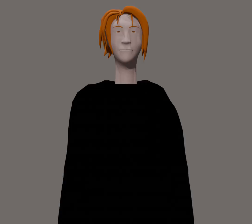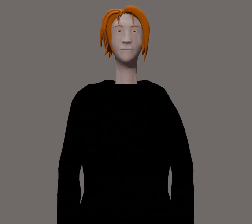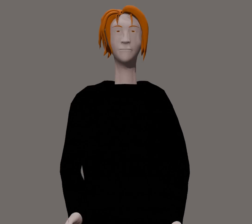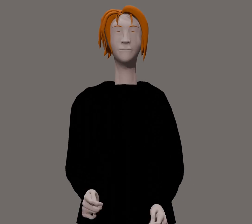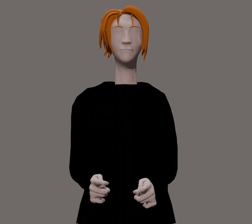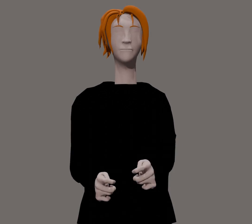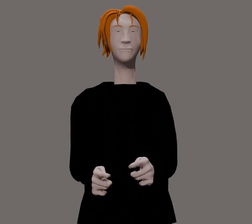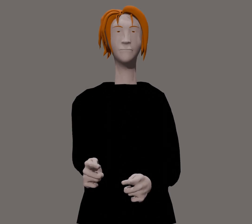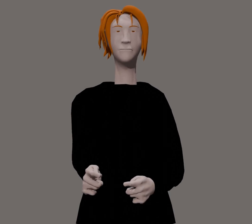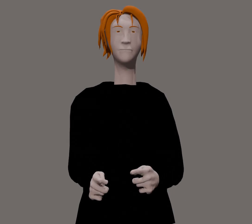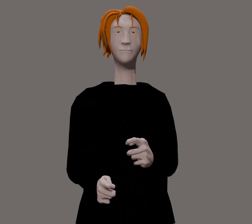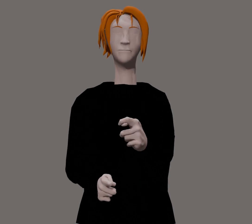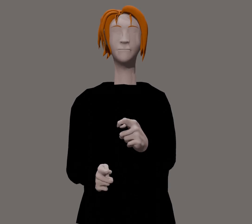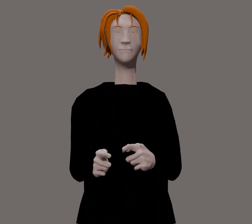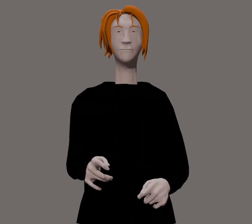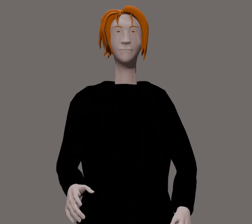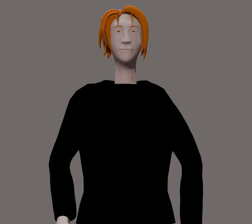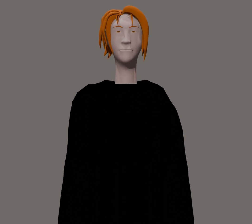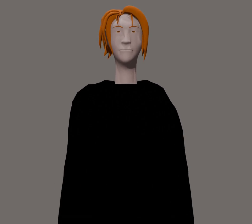Conduct, Carry Out